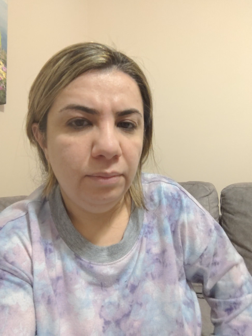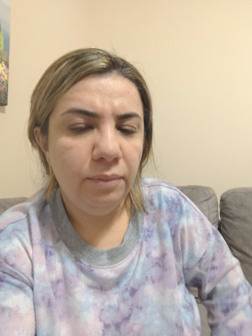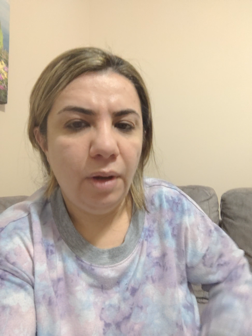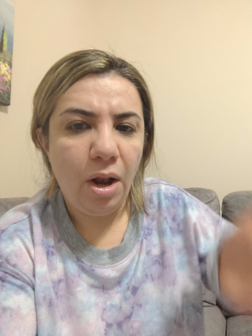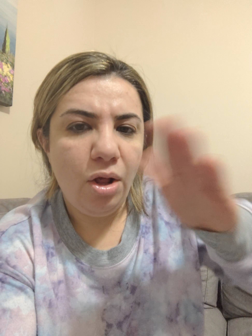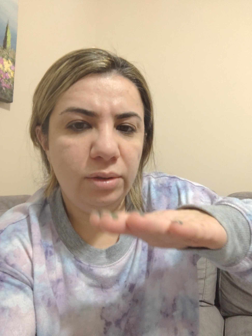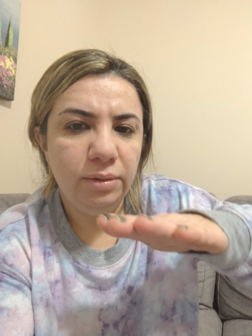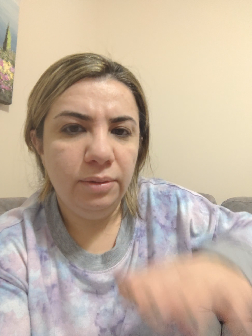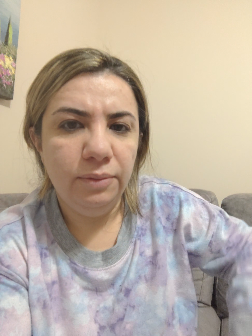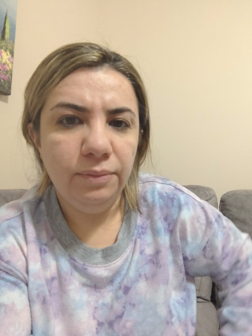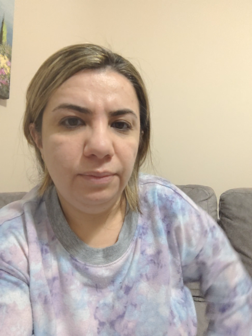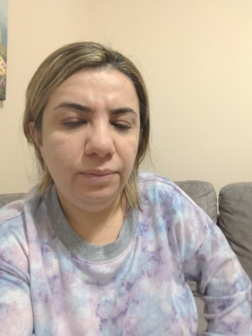on